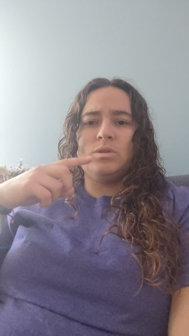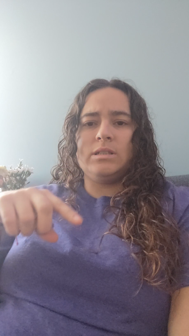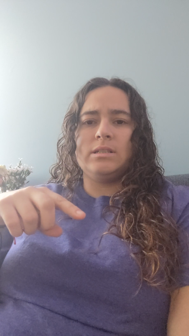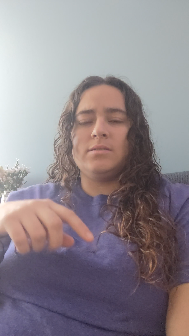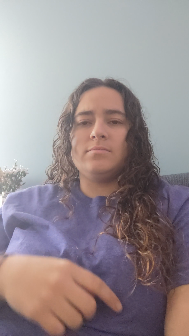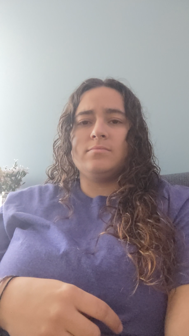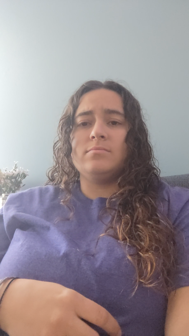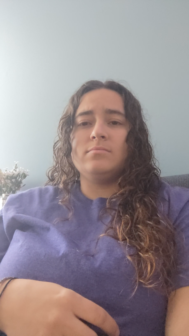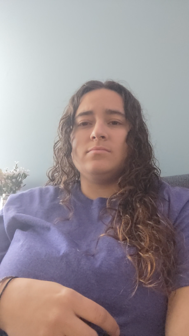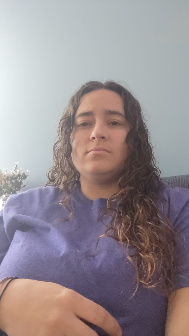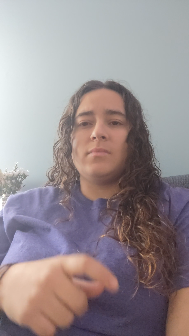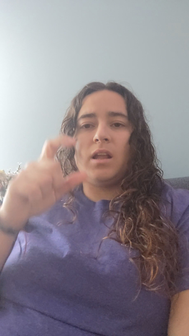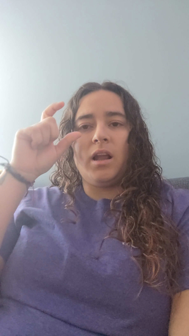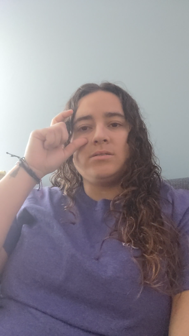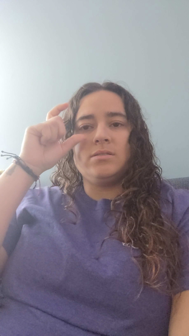glasses